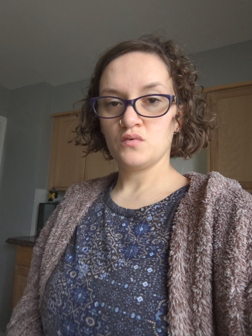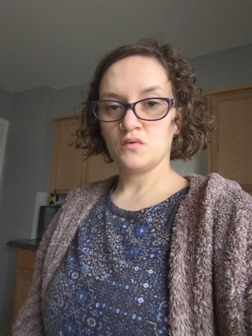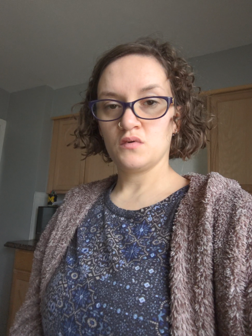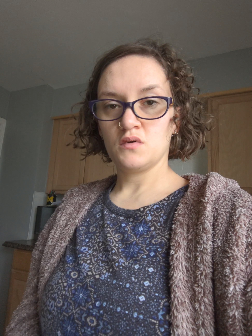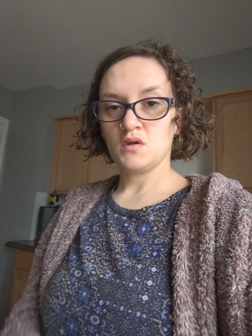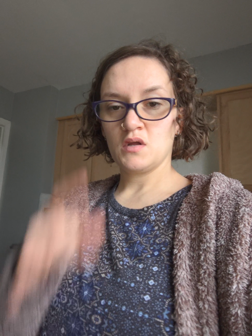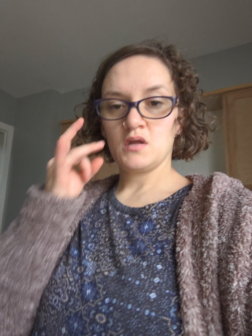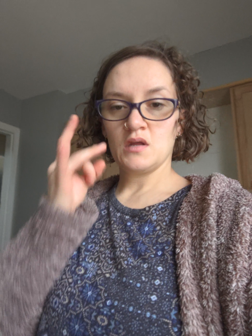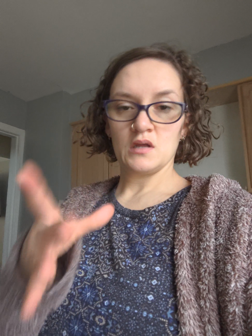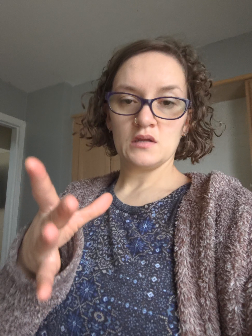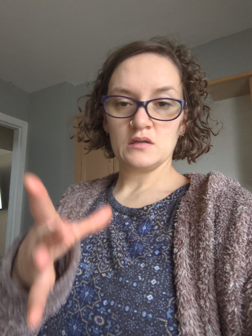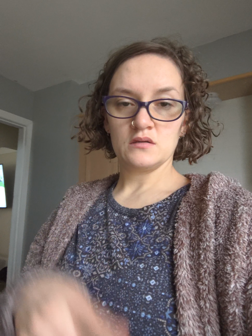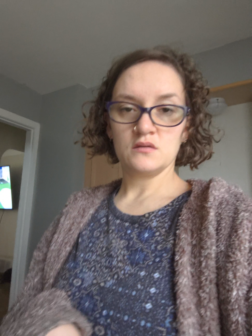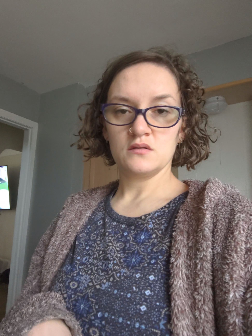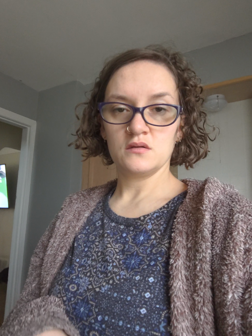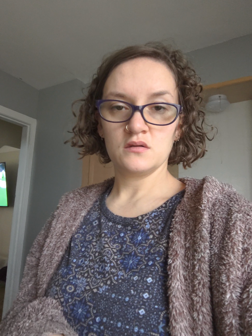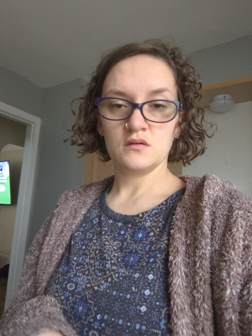hate